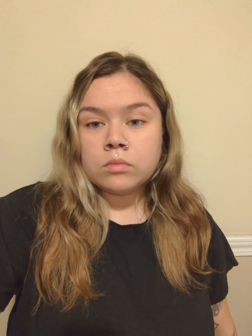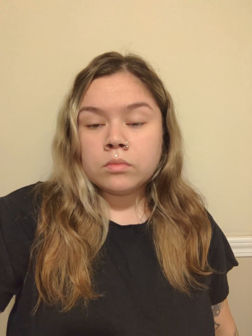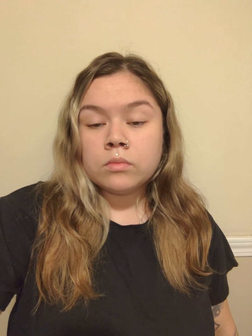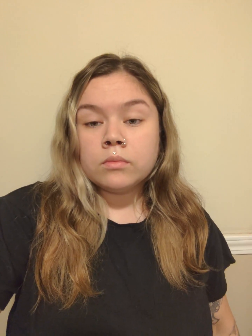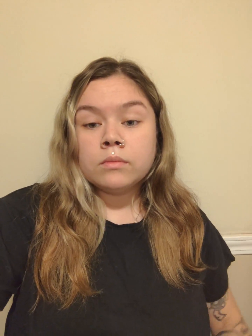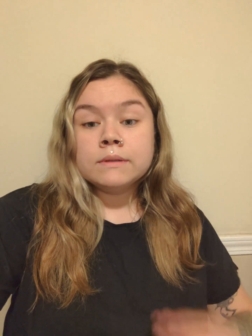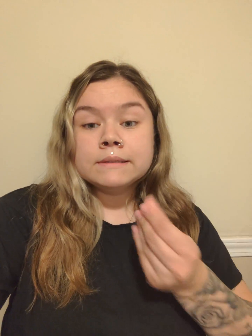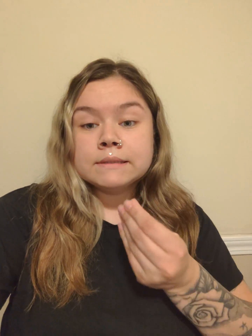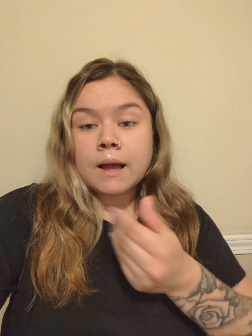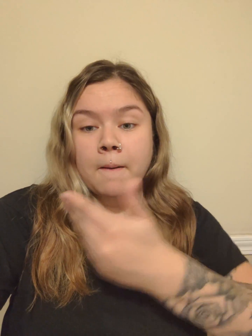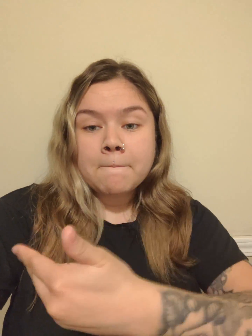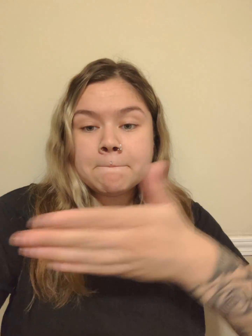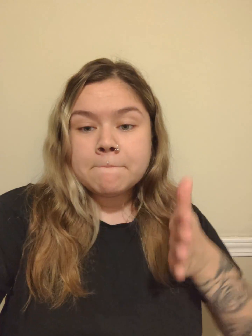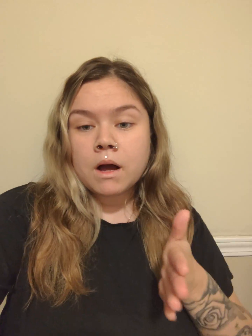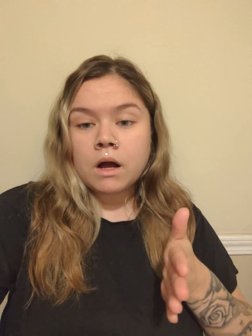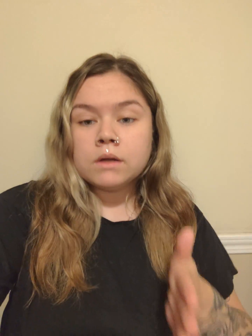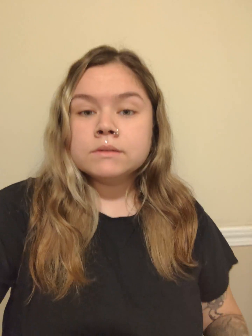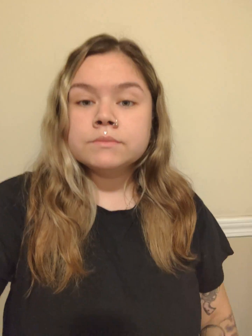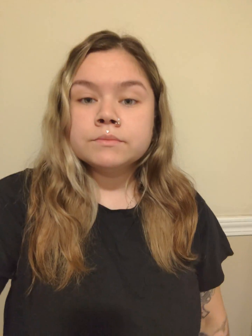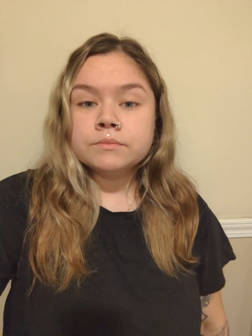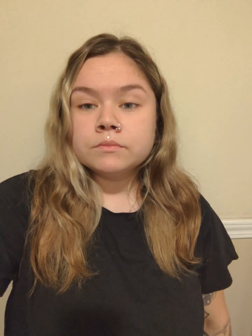sandbox